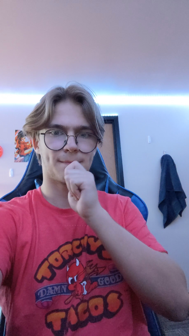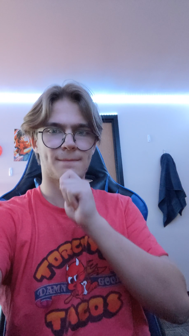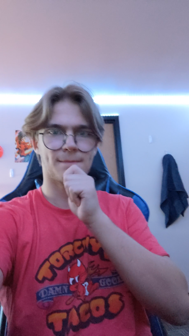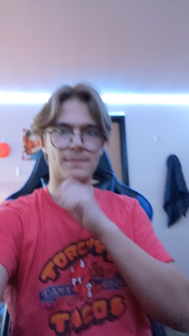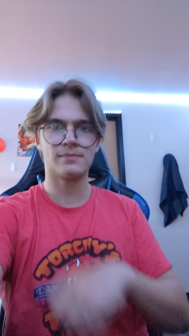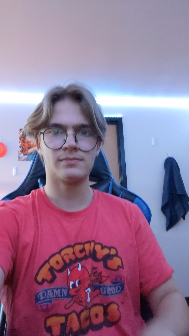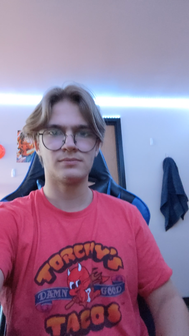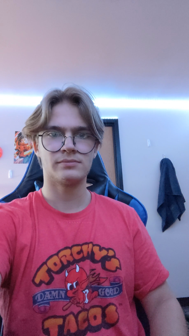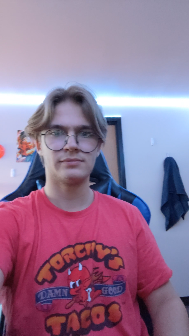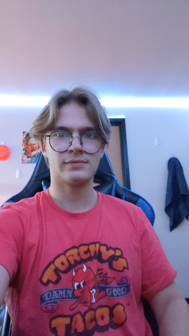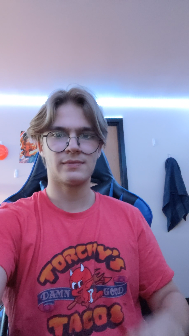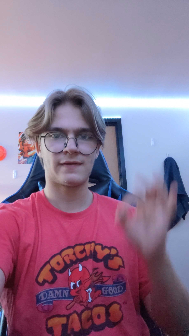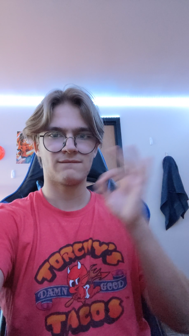fit